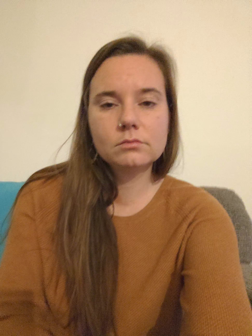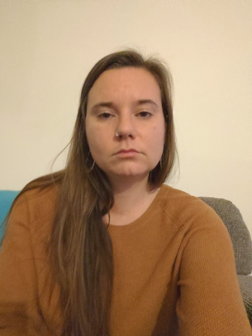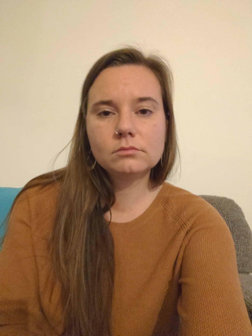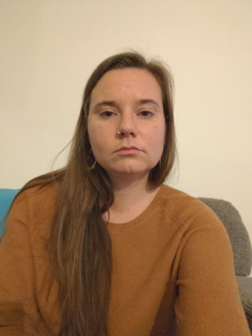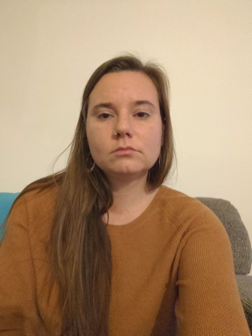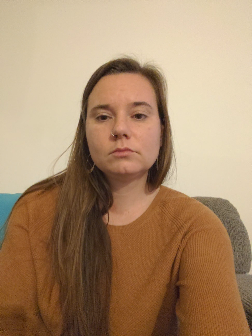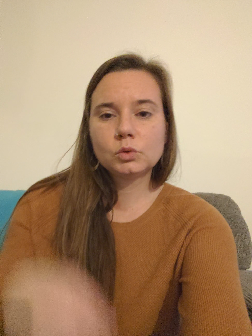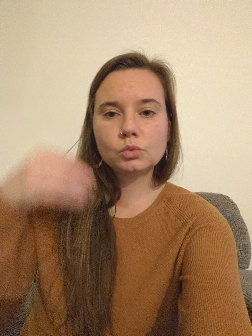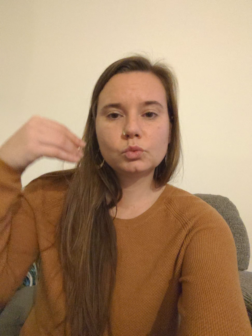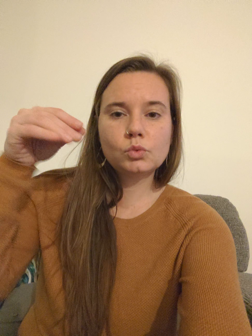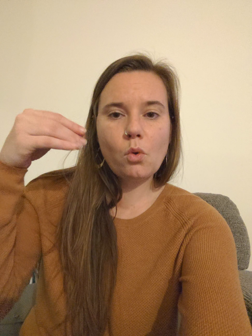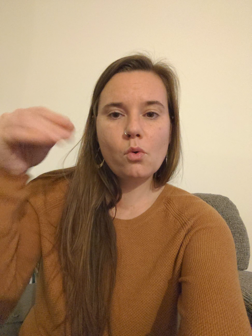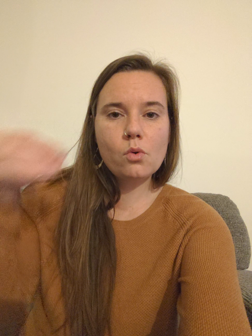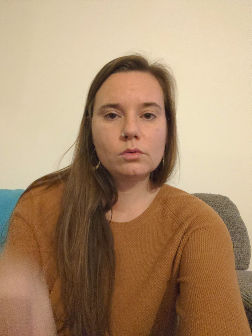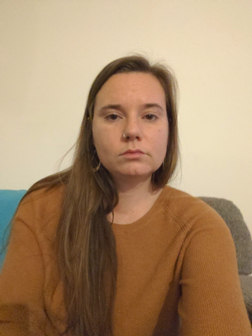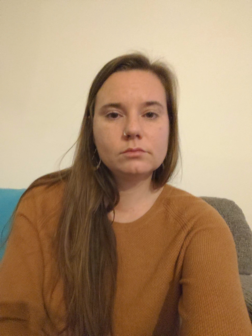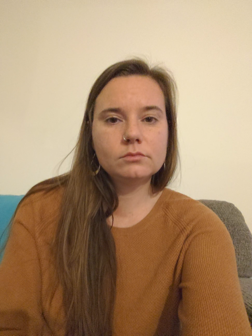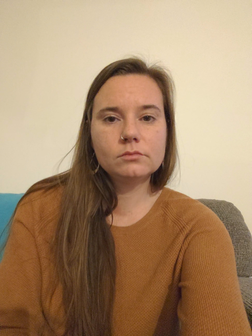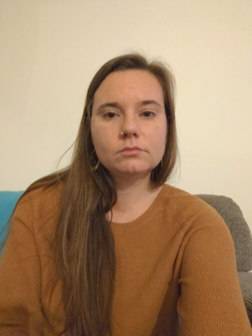store